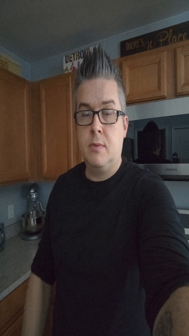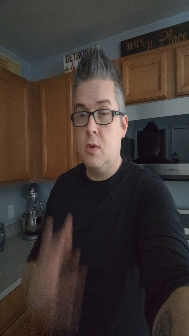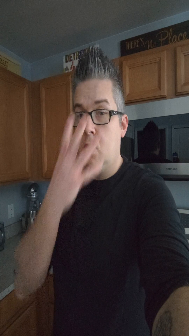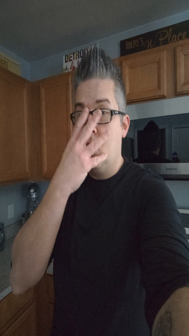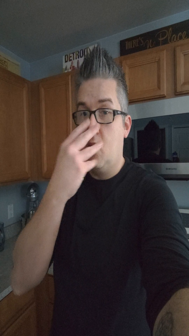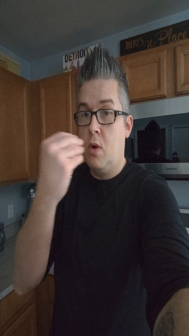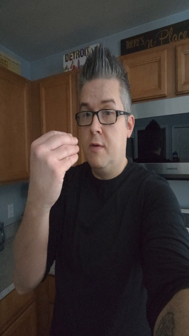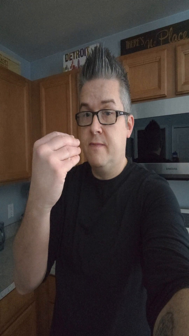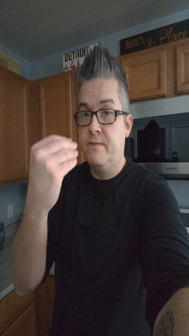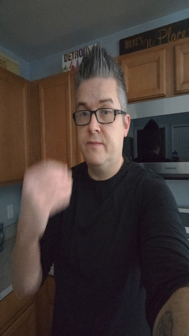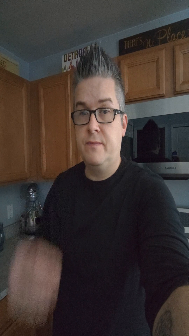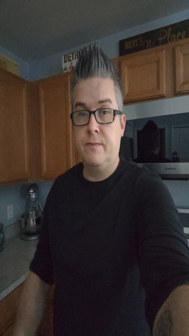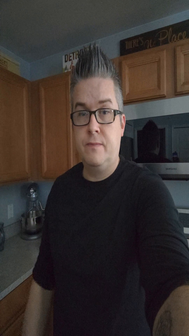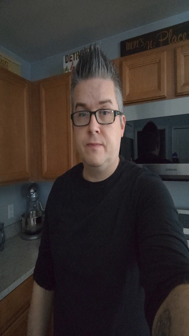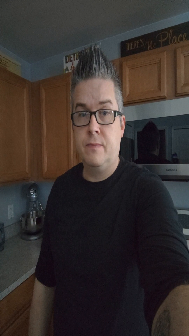wolf